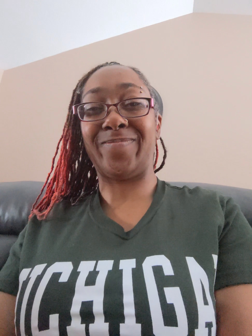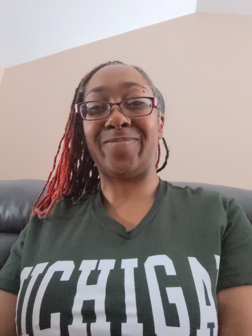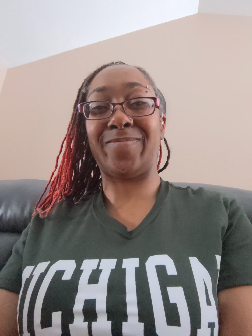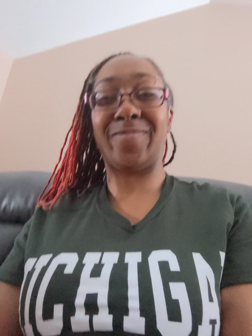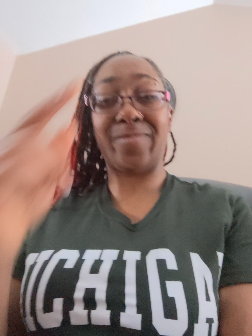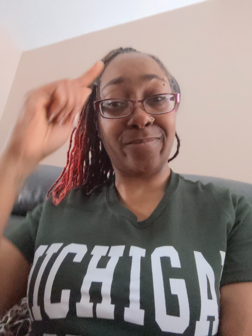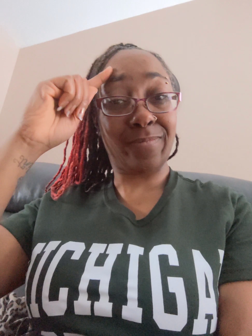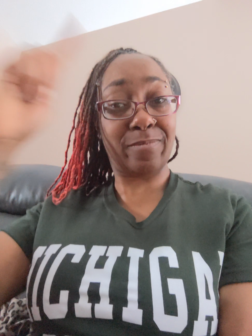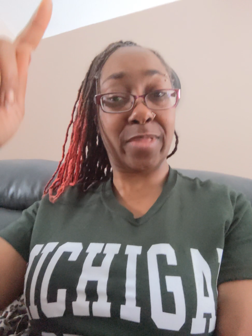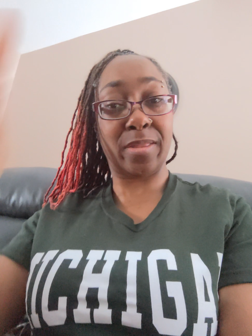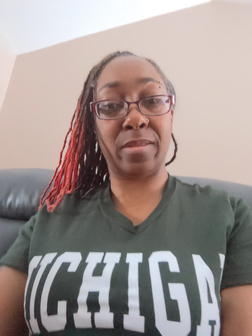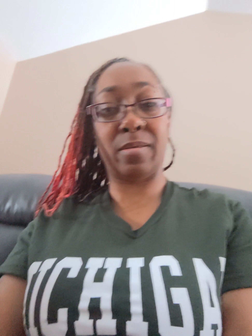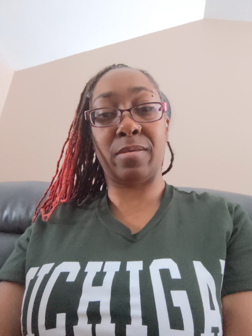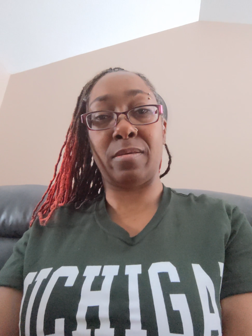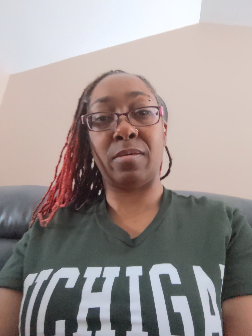penny